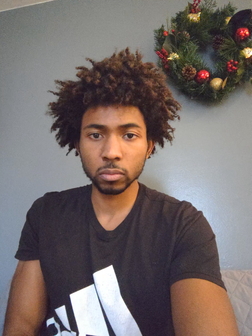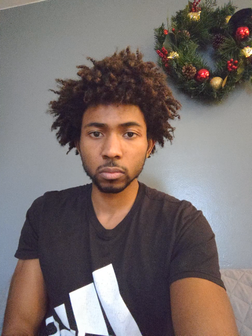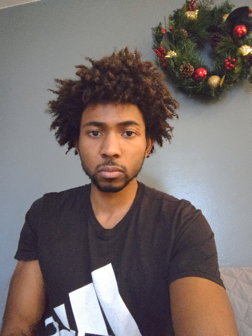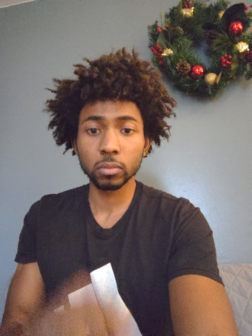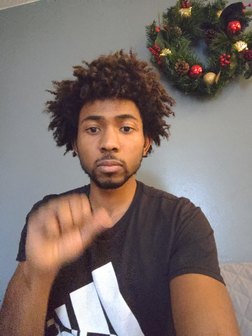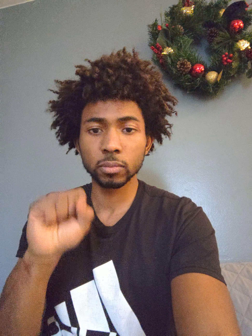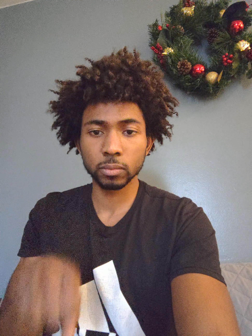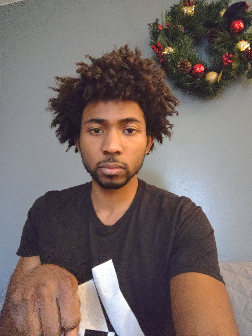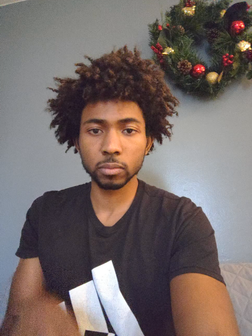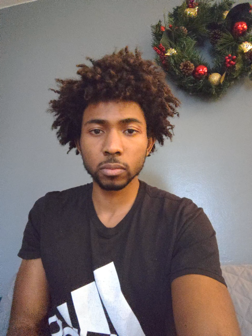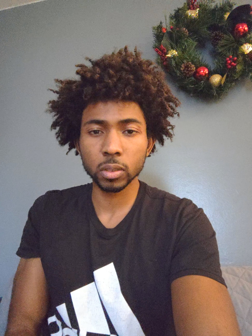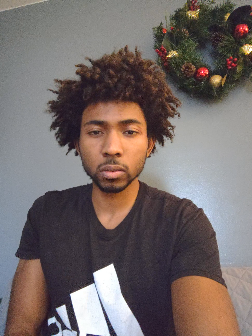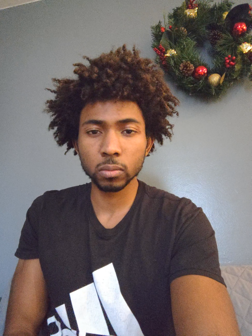can